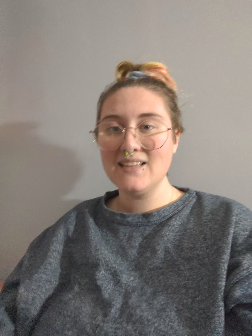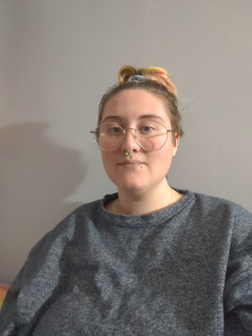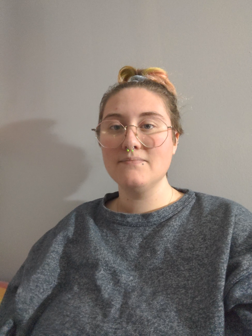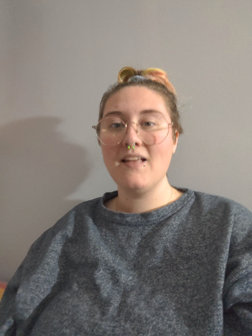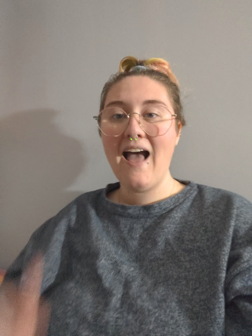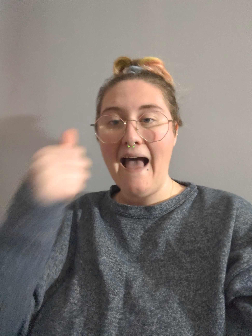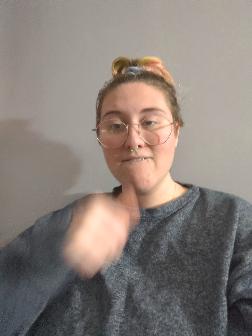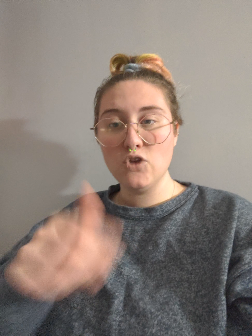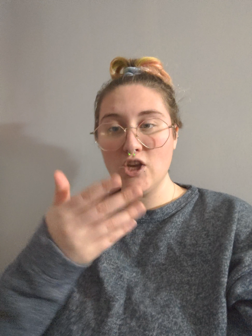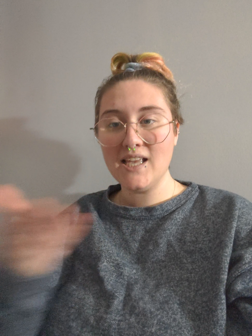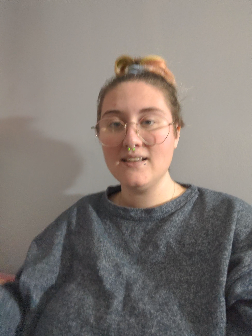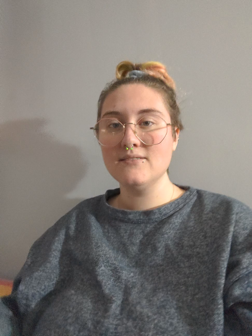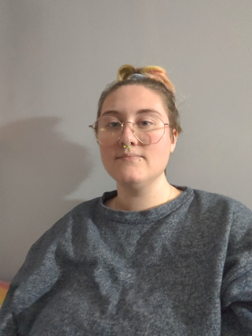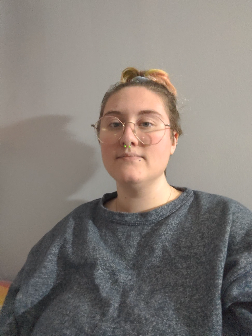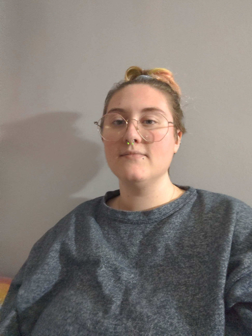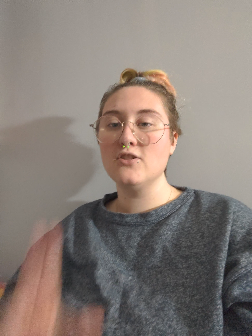every